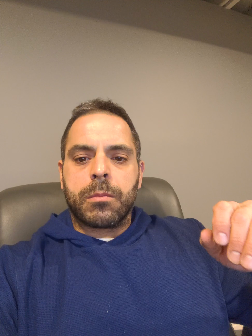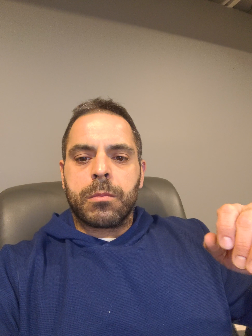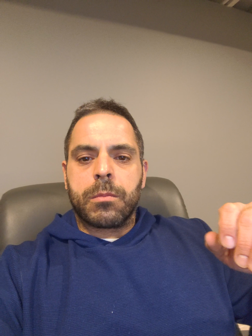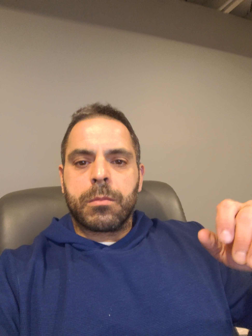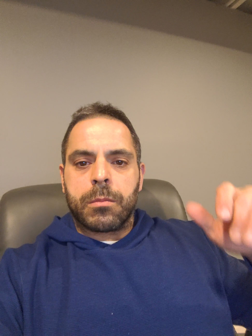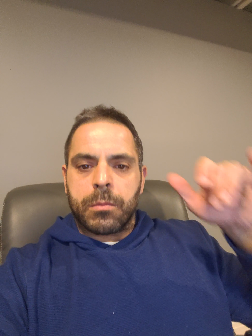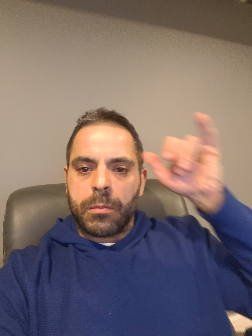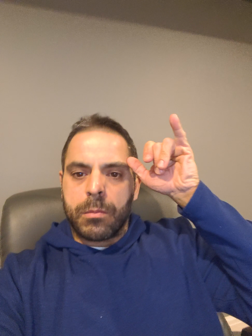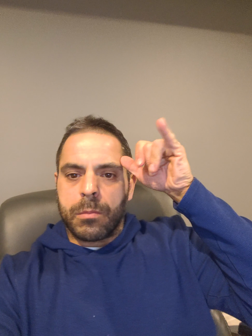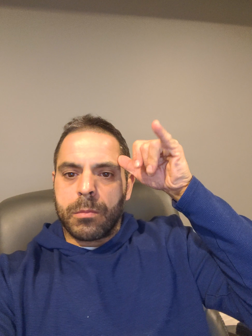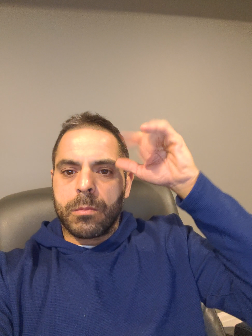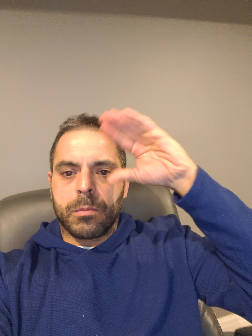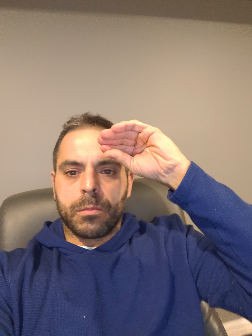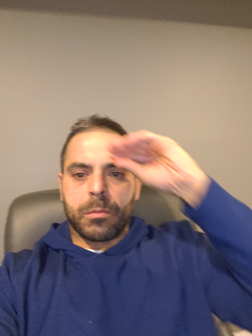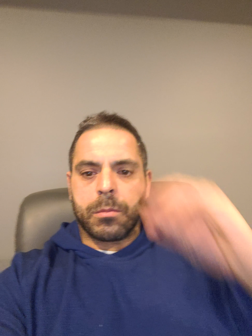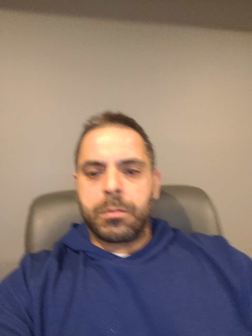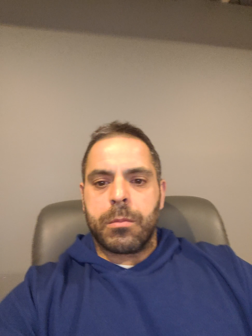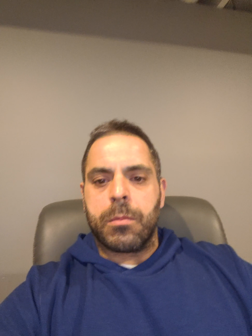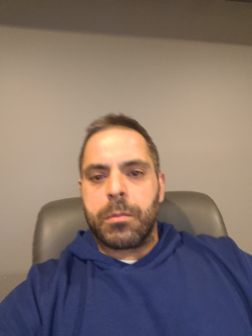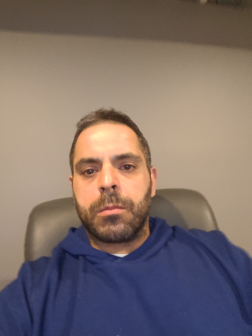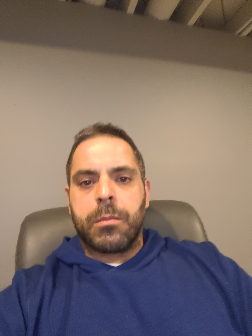cowboy